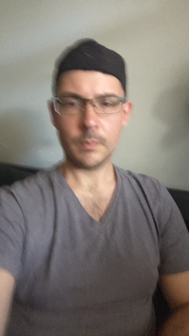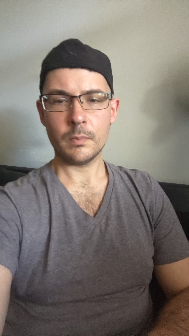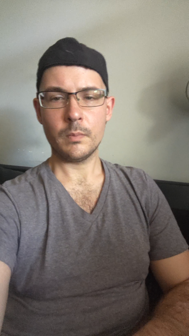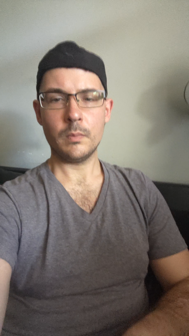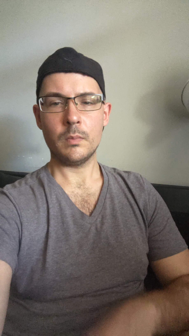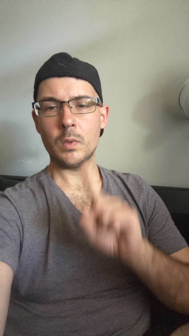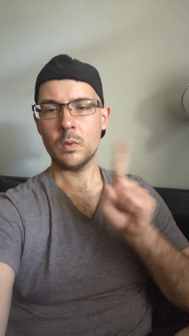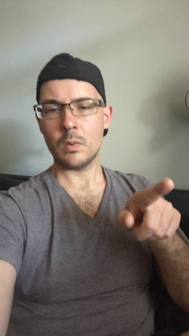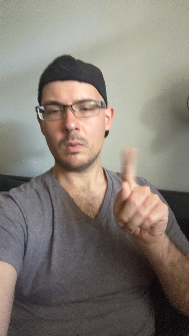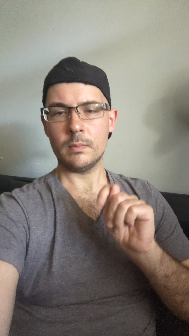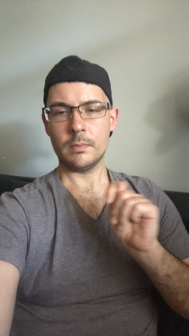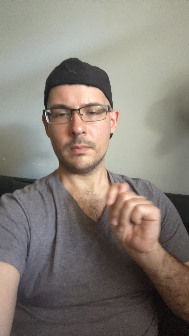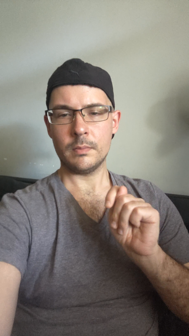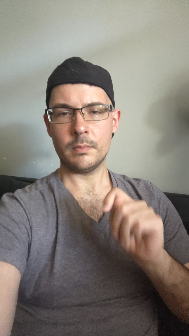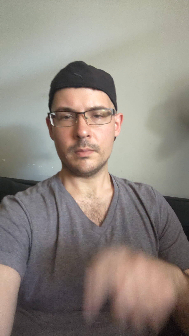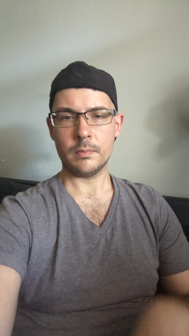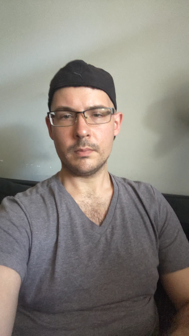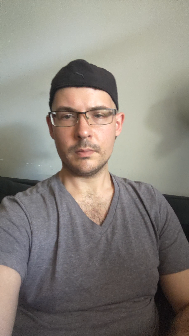go potty